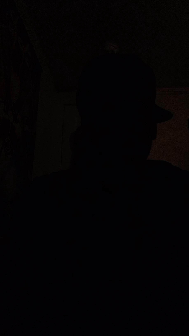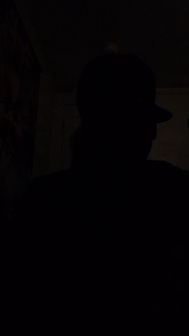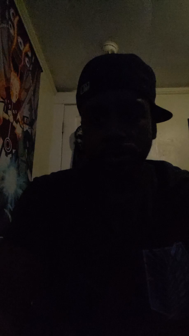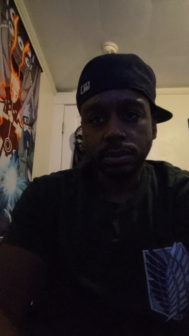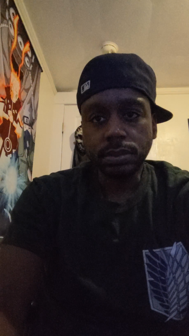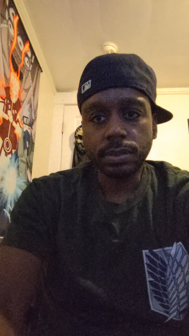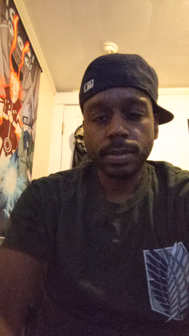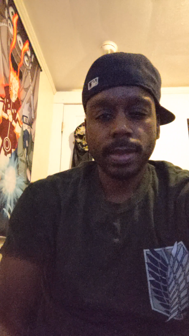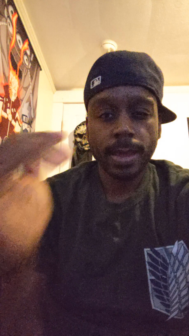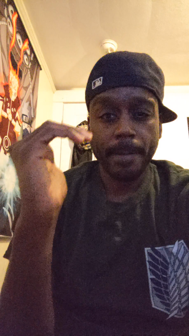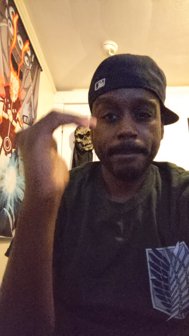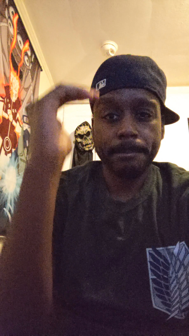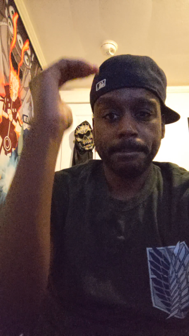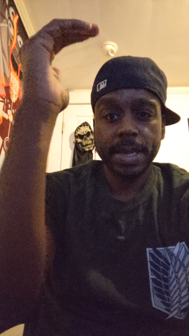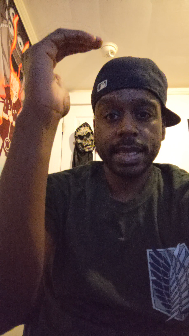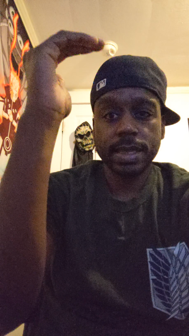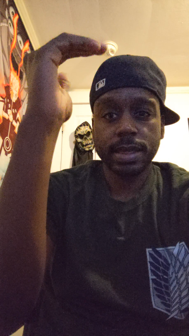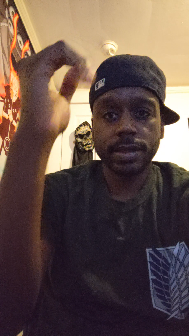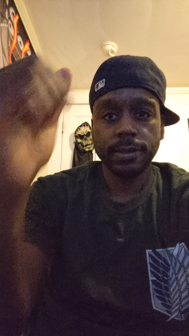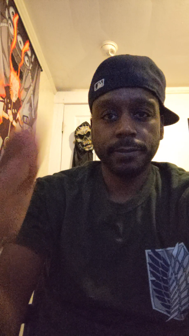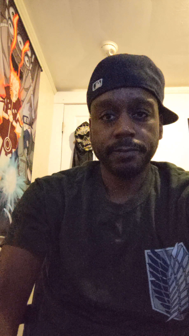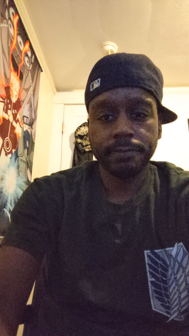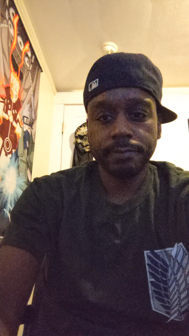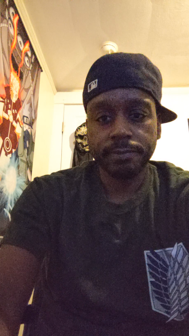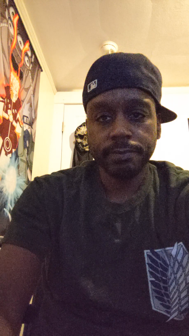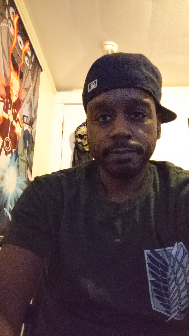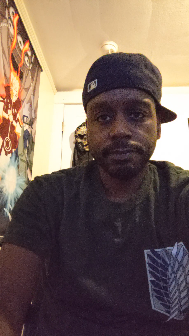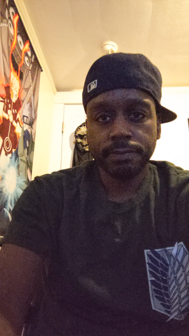big